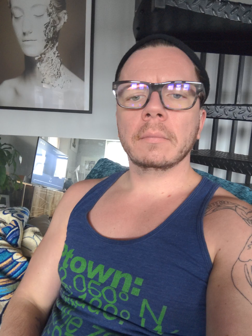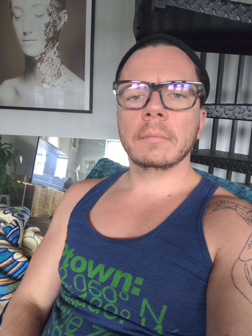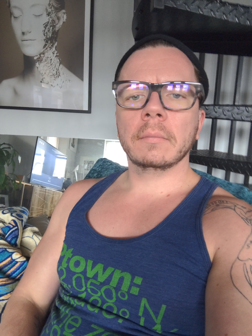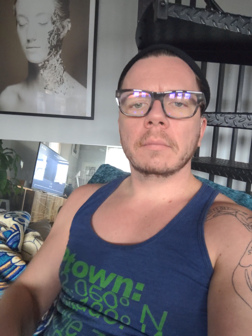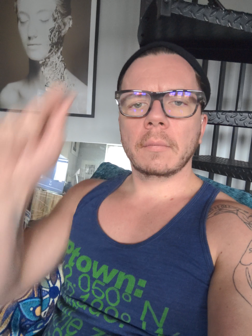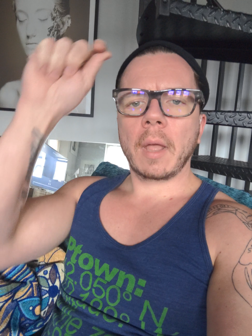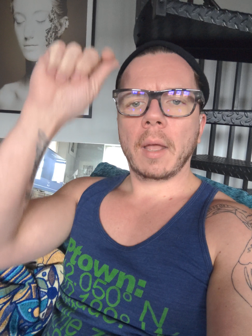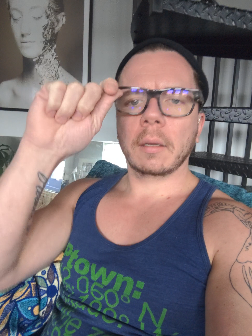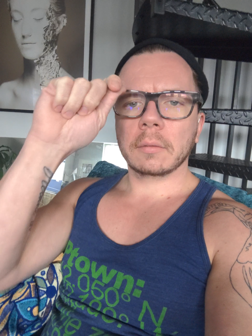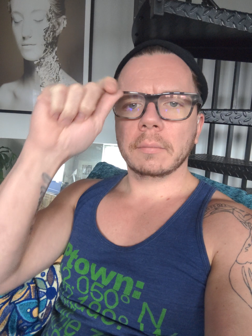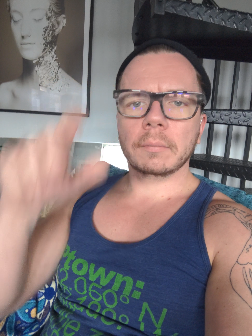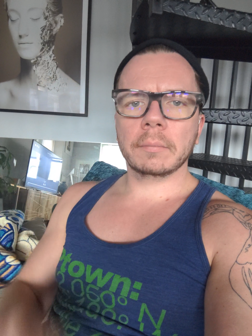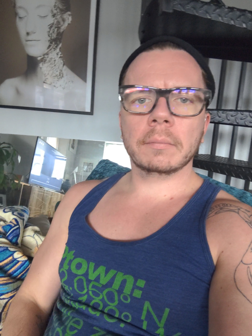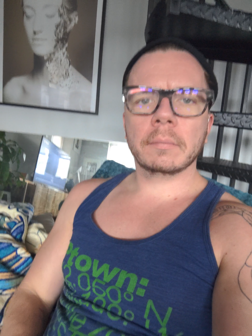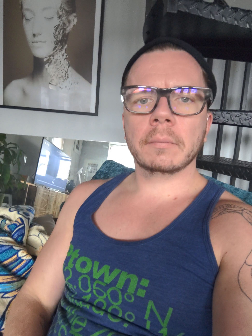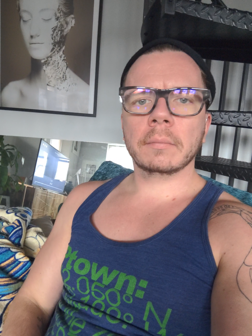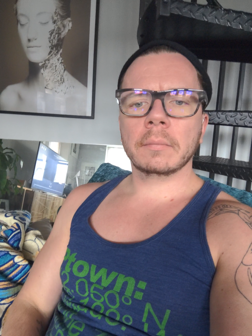hat